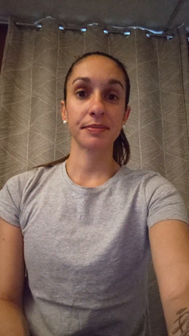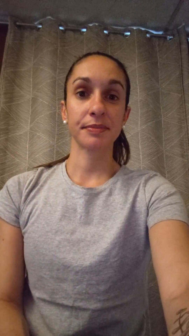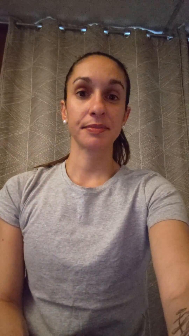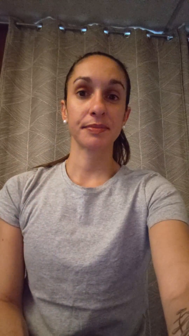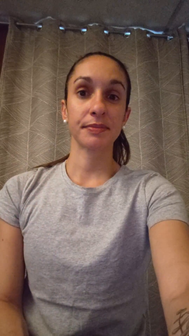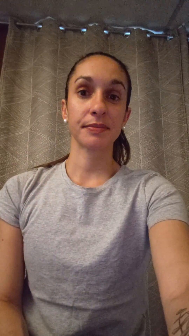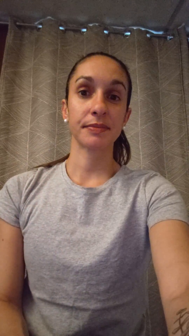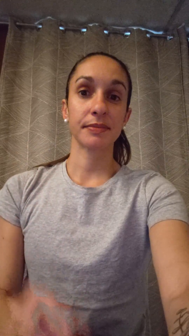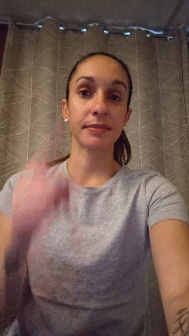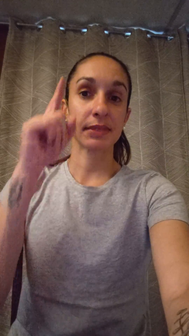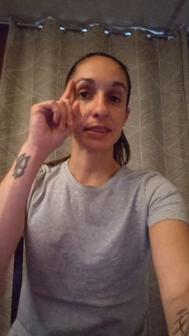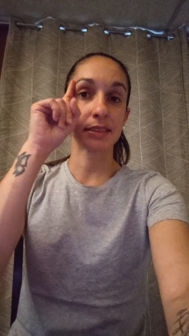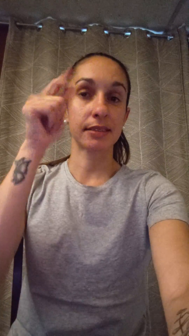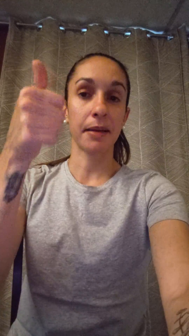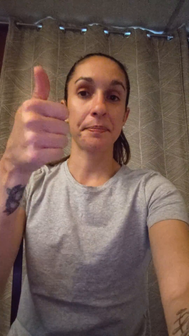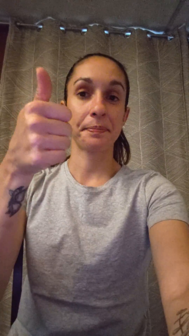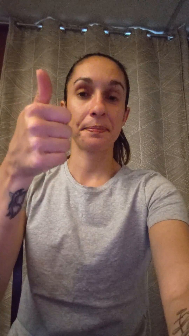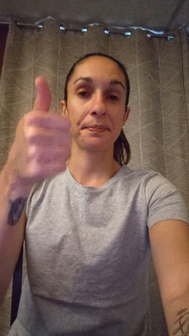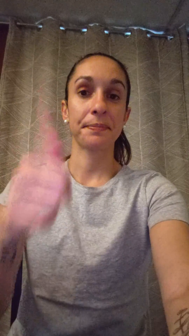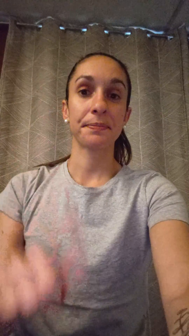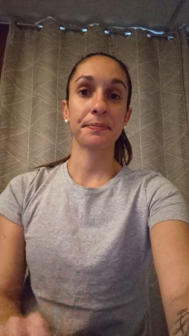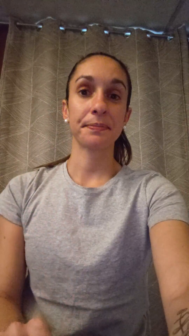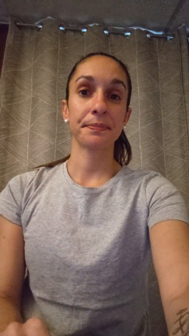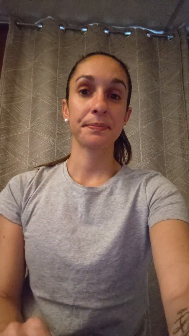dime